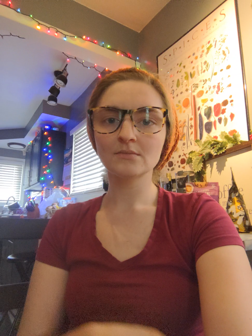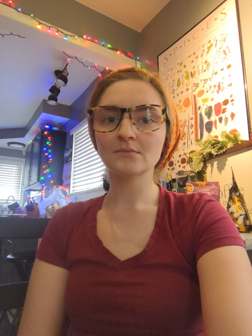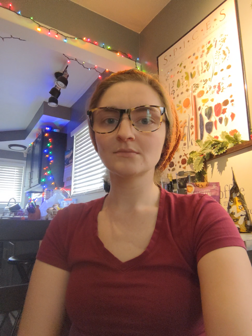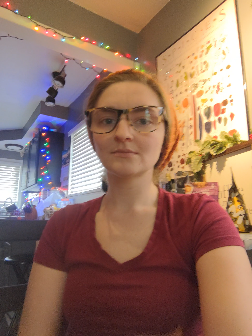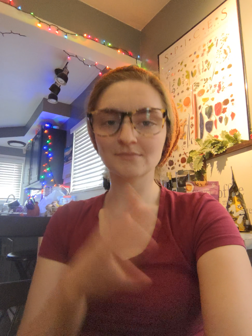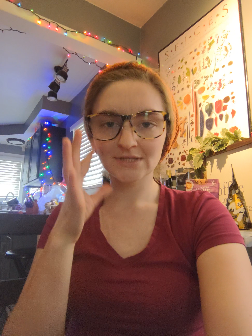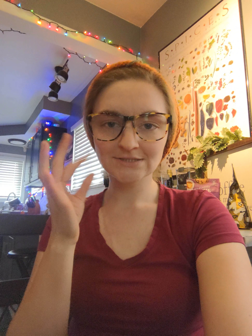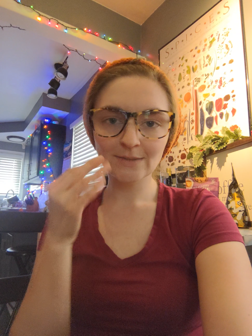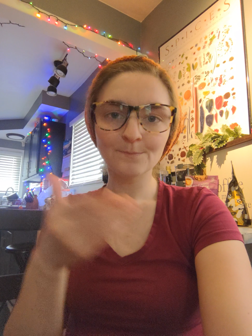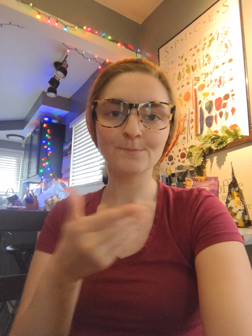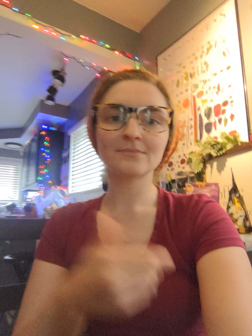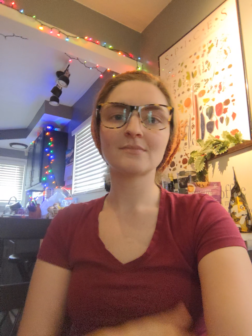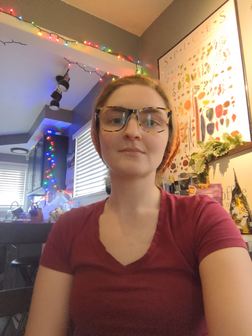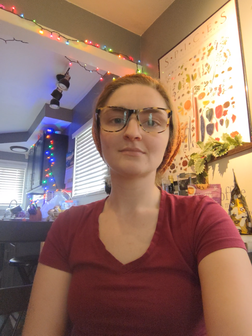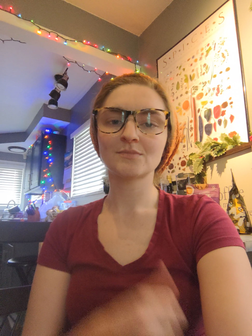kitty